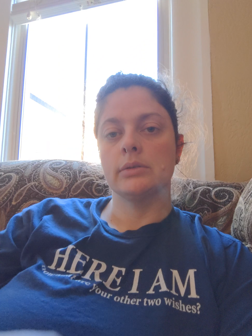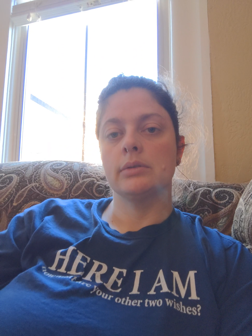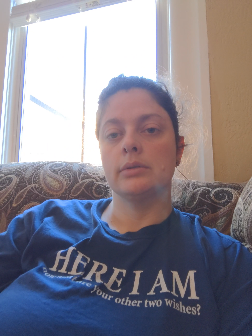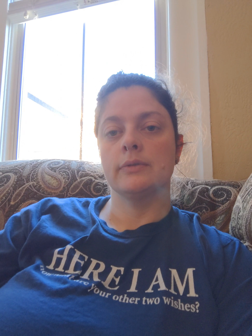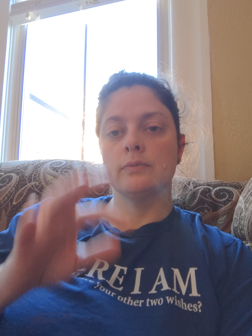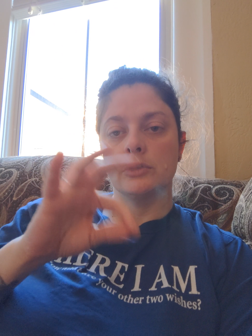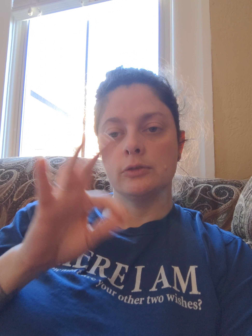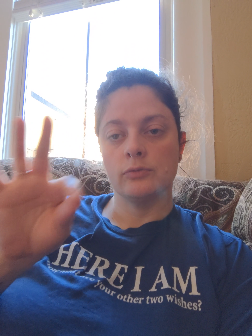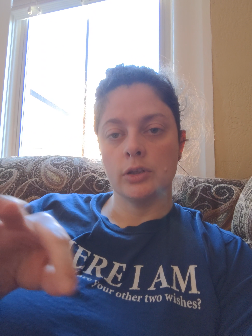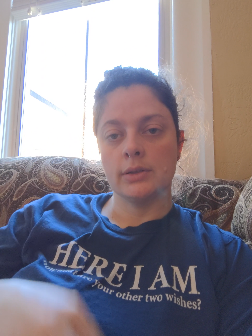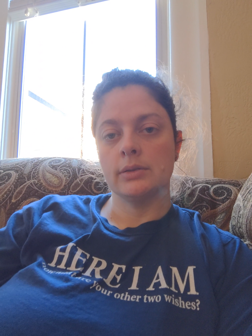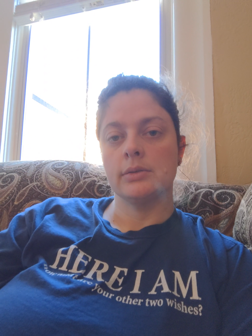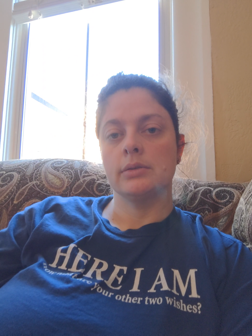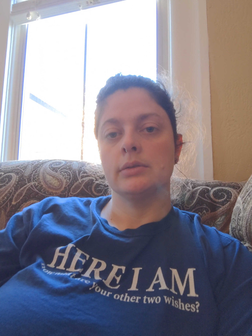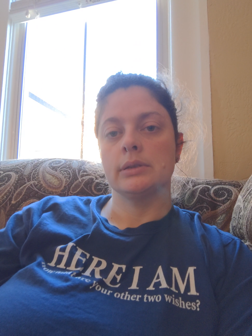french fries